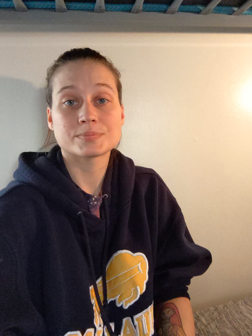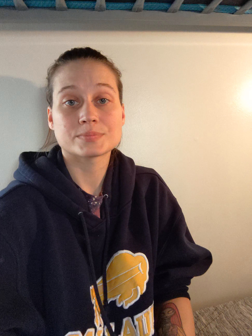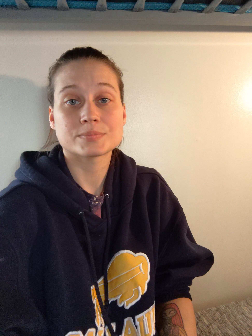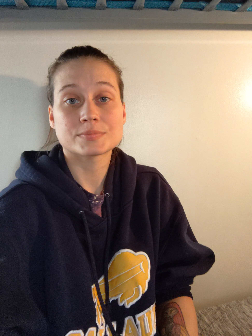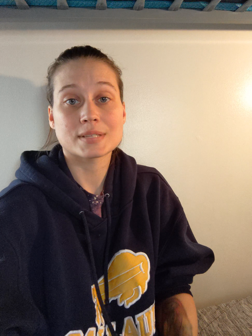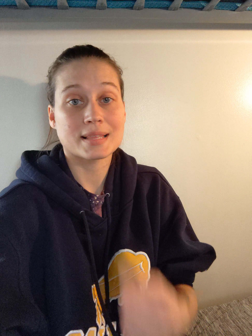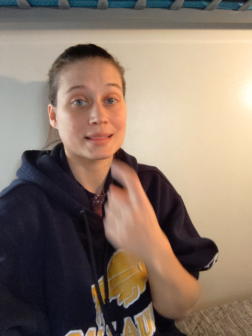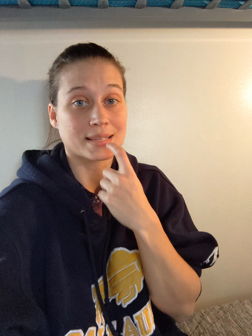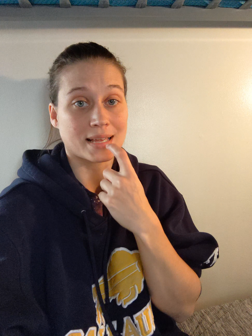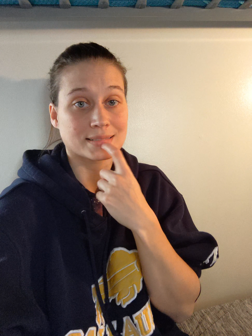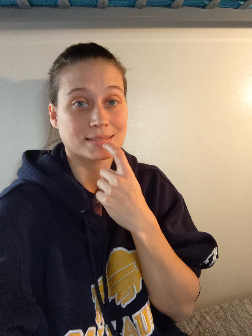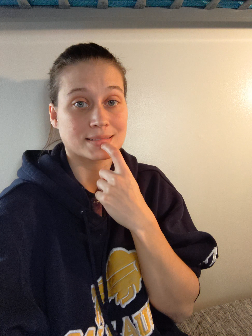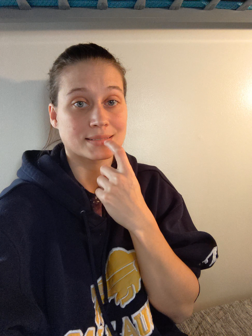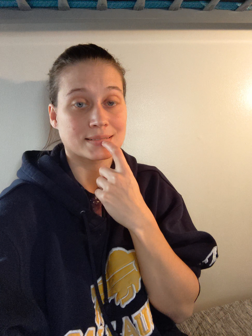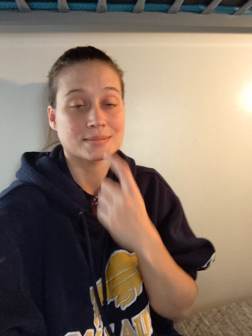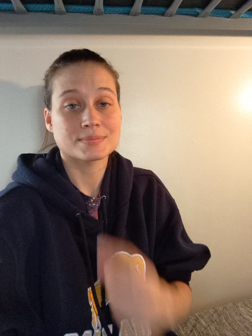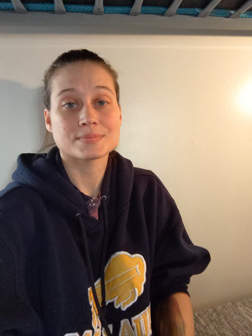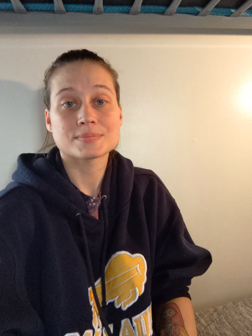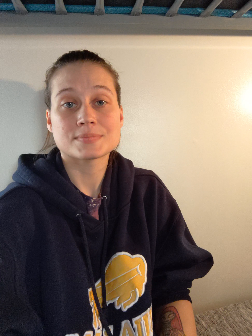window